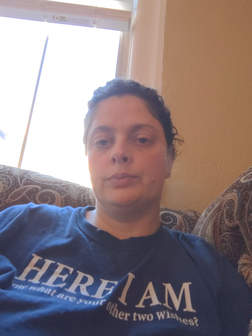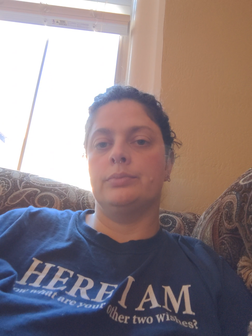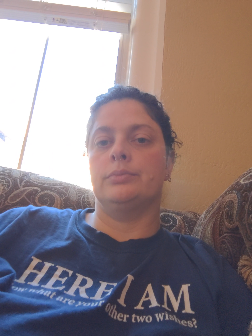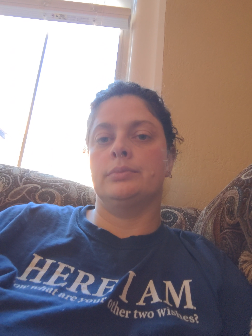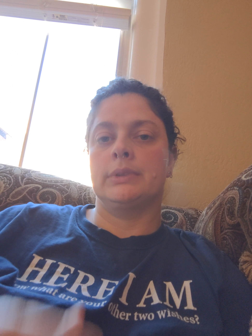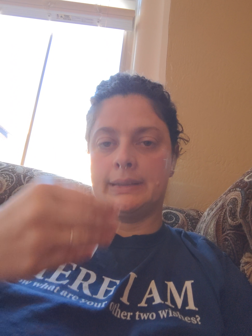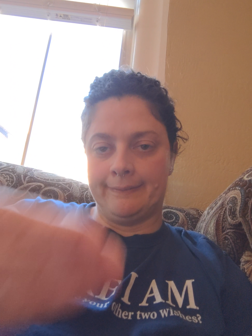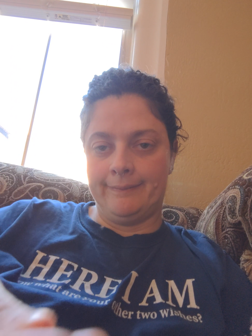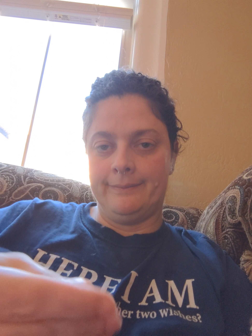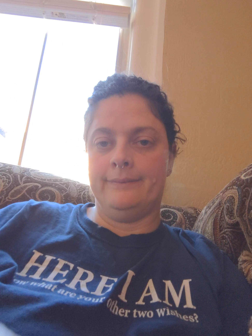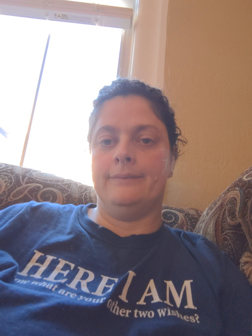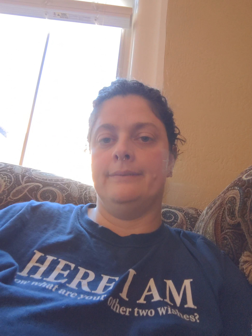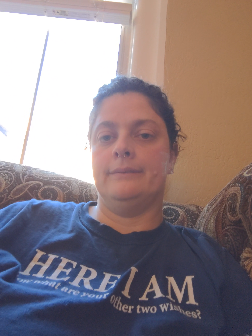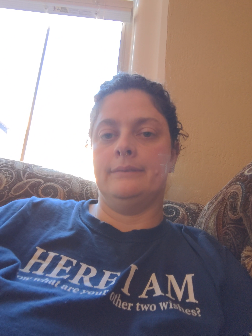give